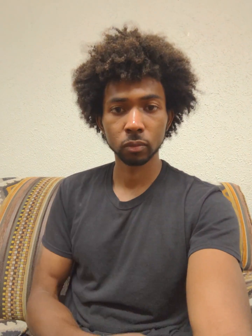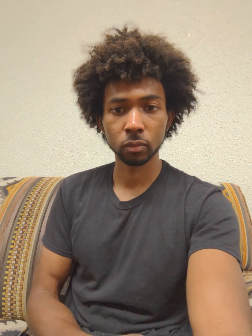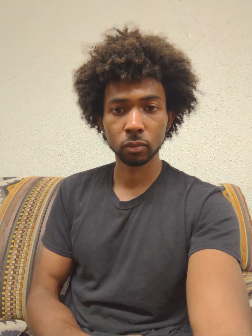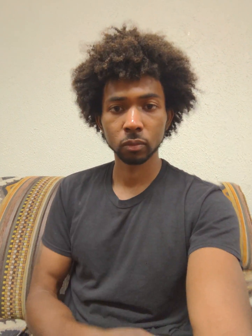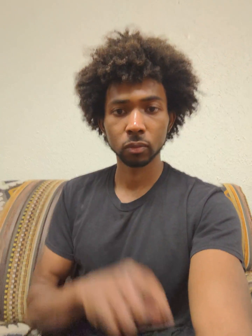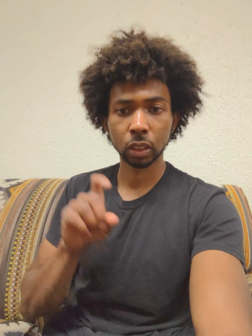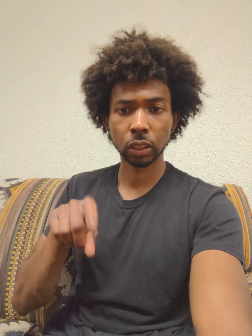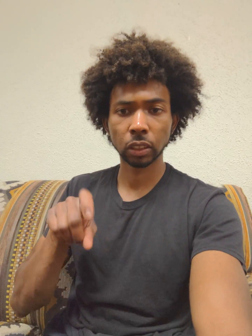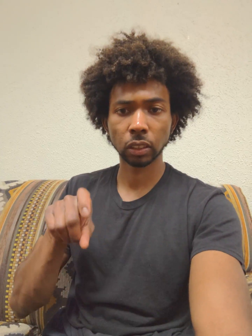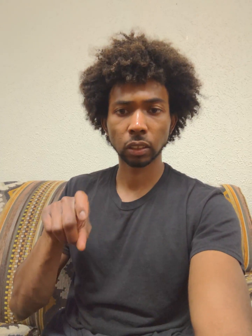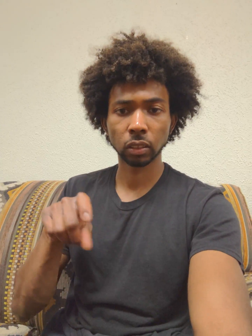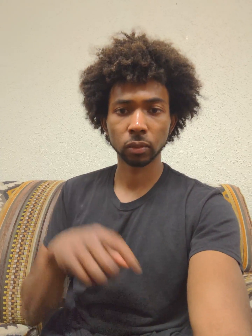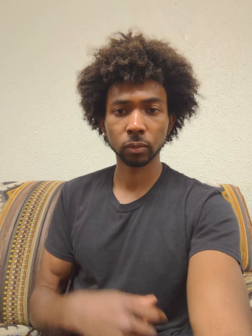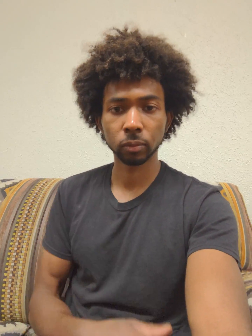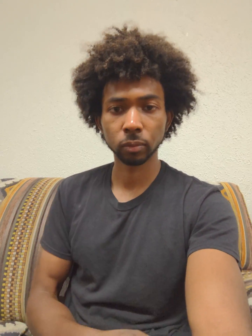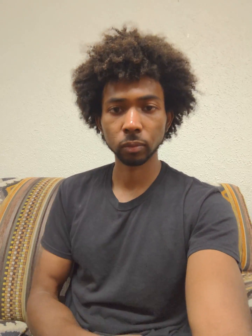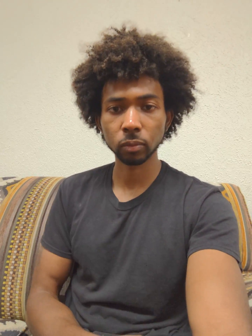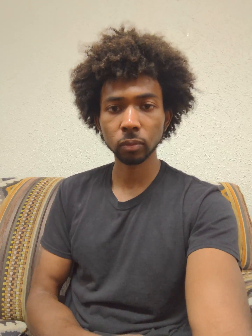need